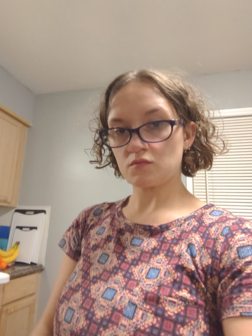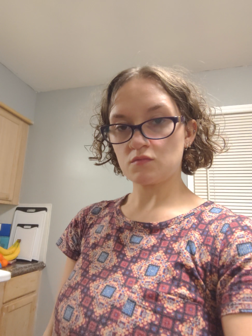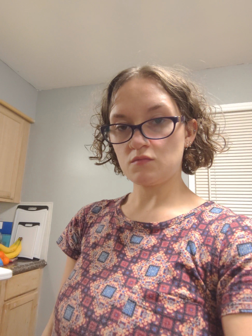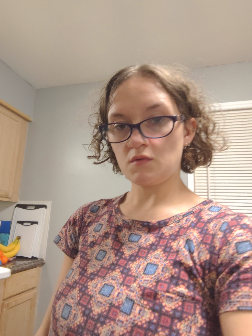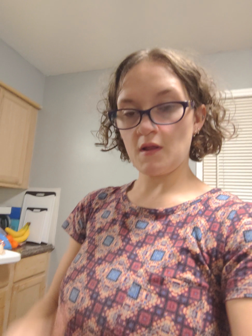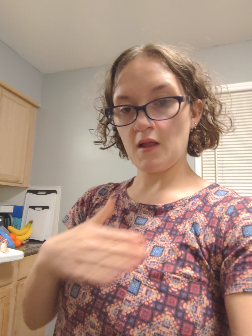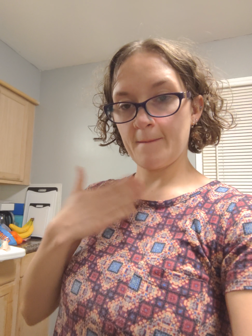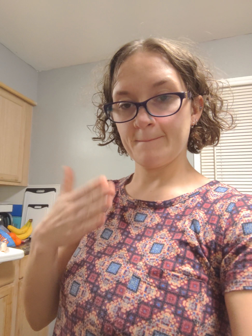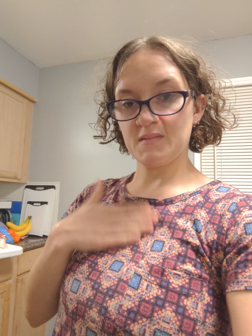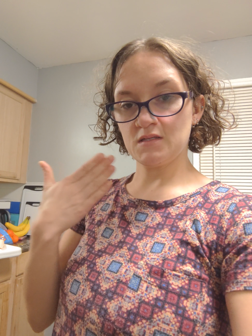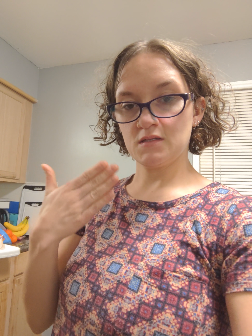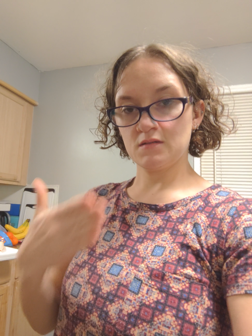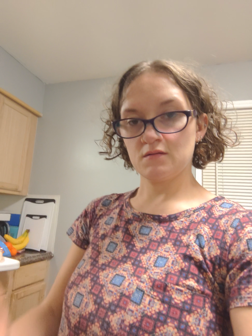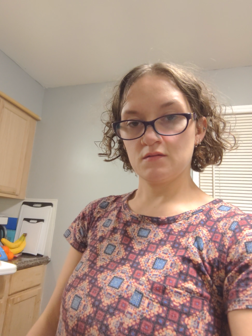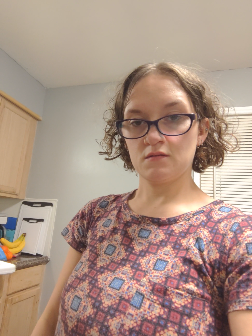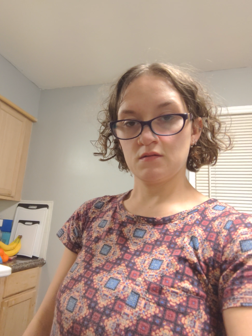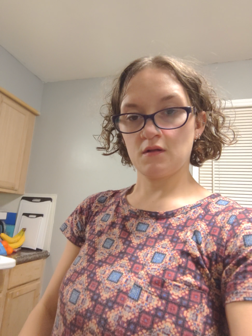happy